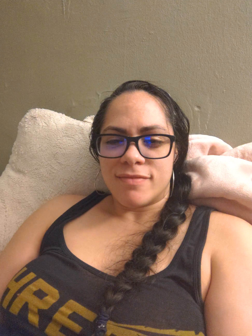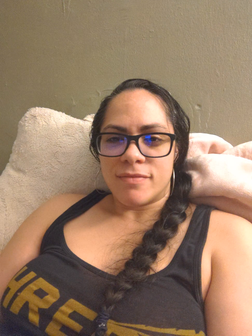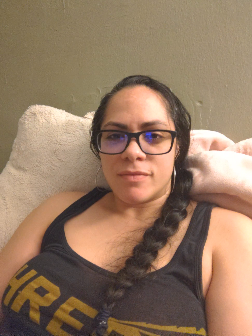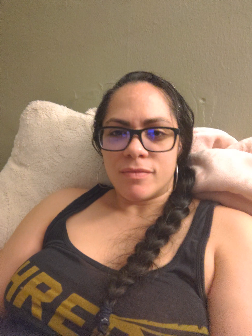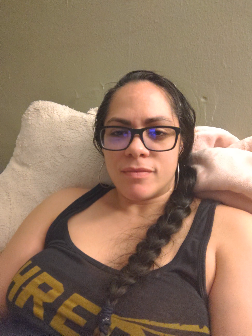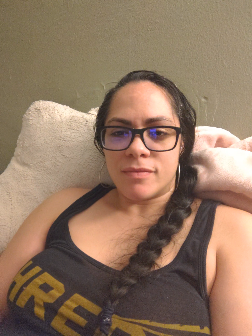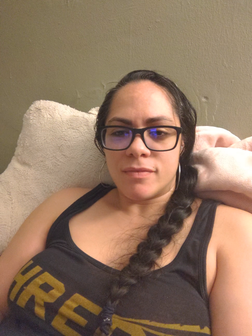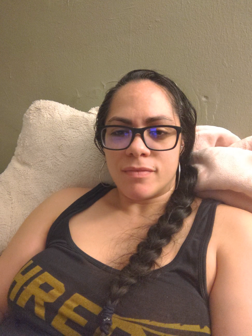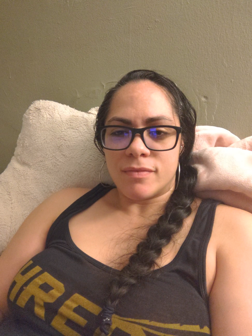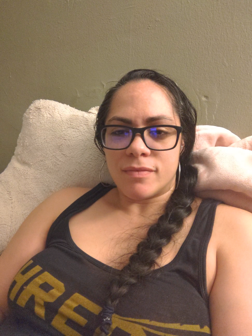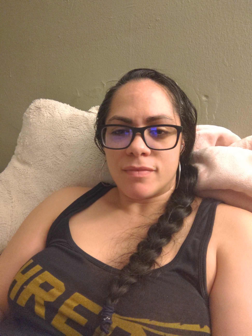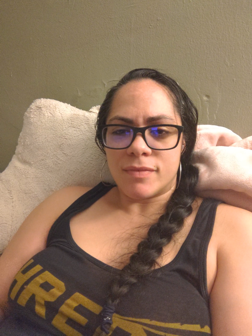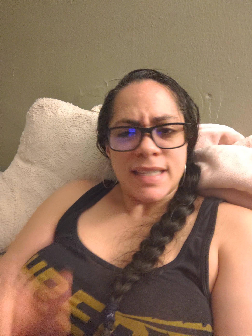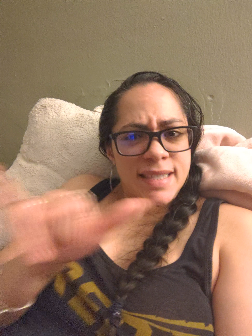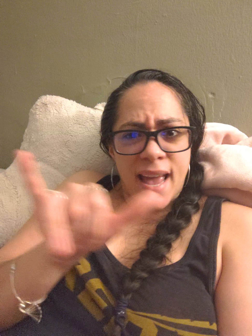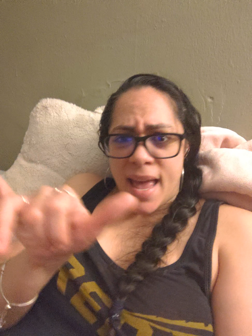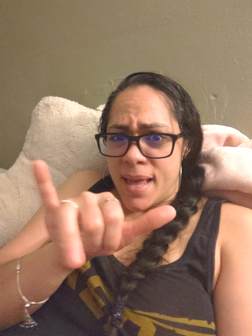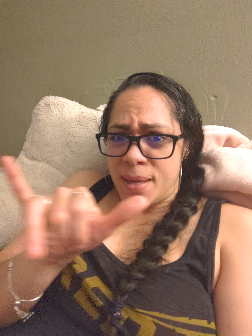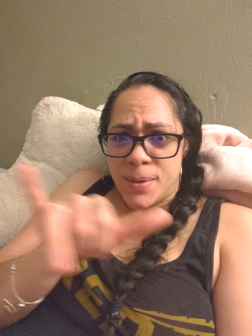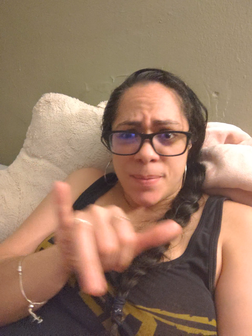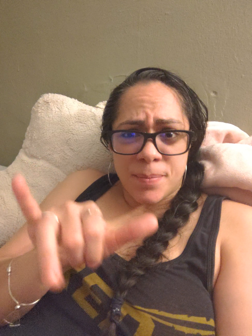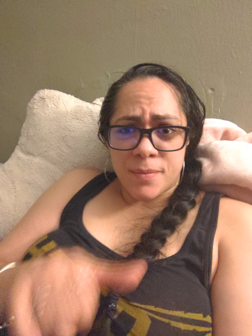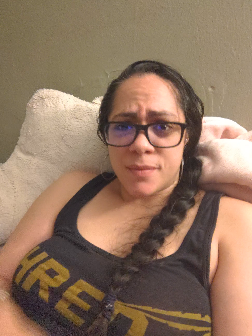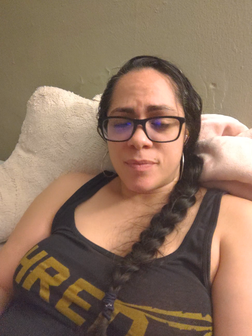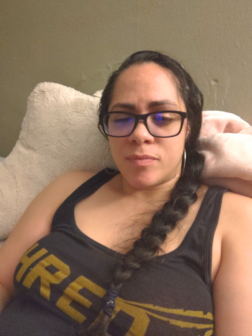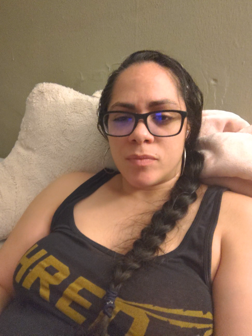same